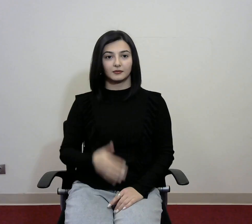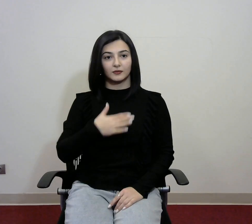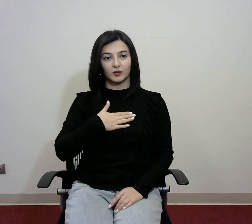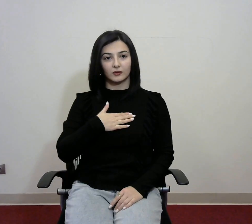mənim